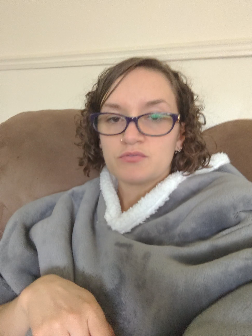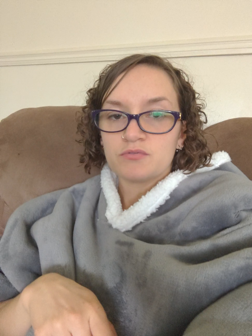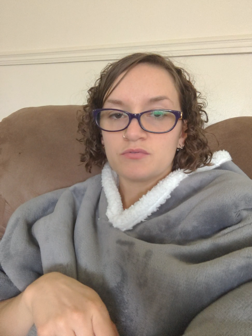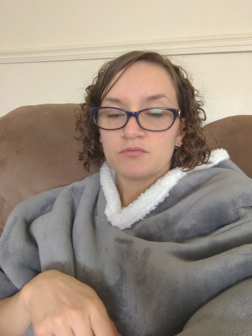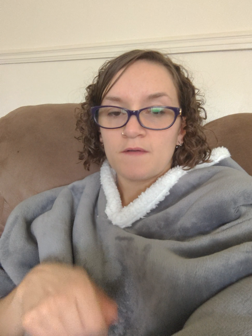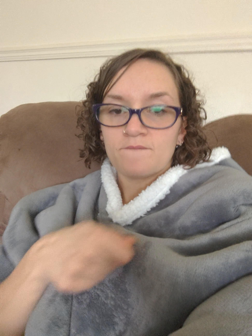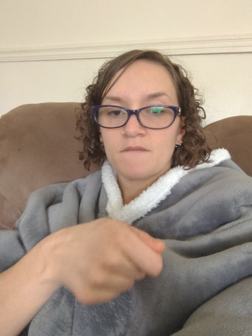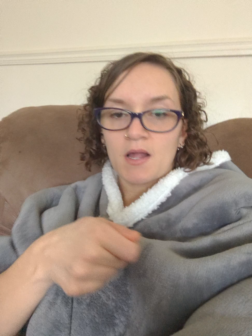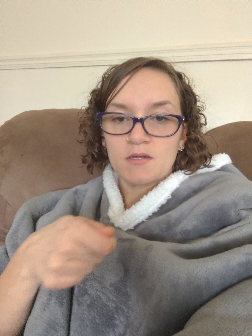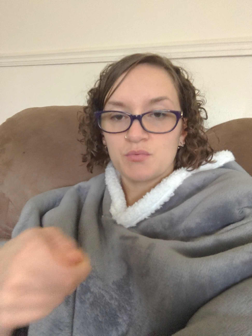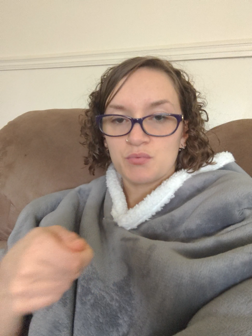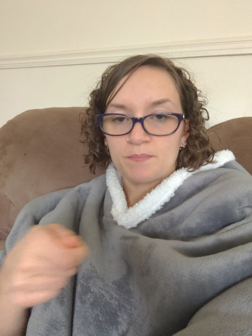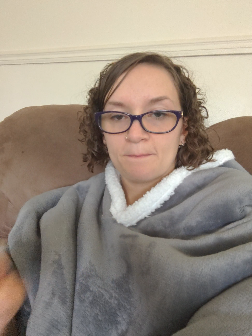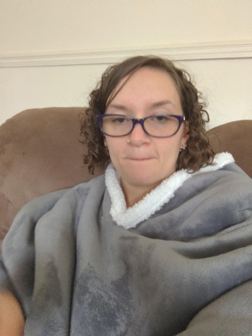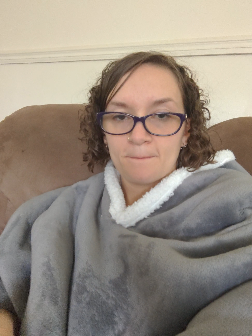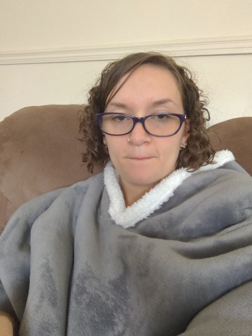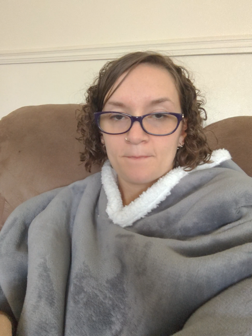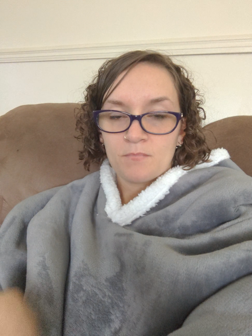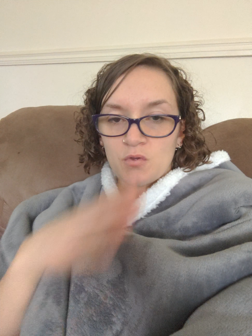vacuum